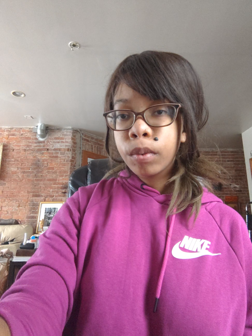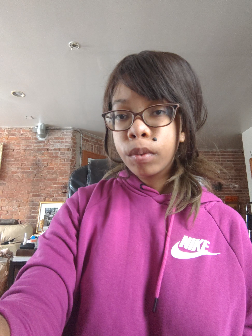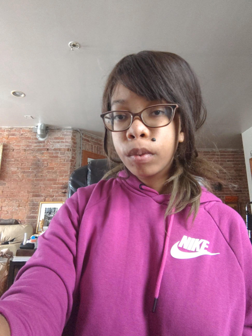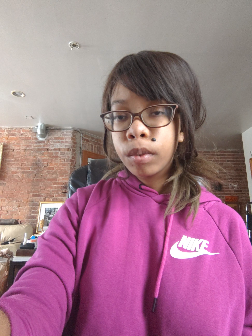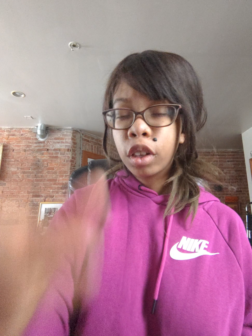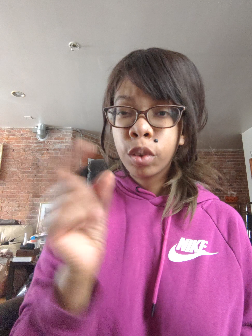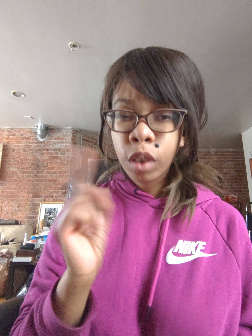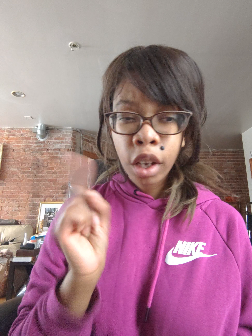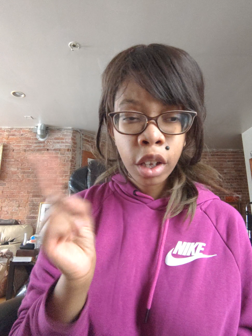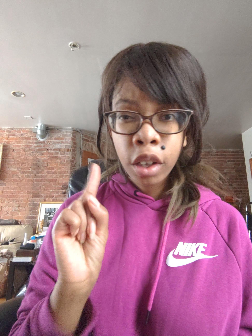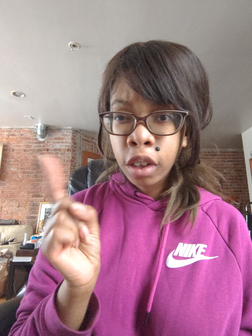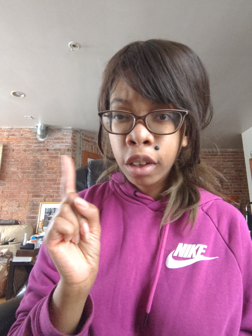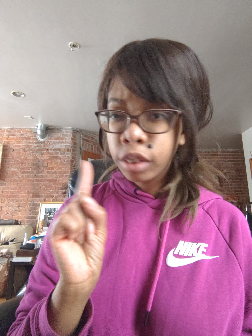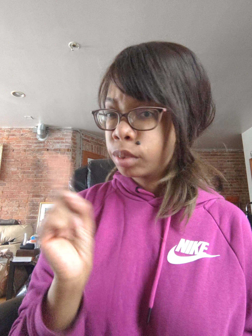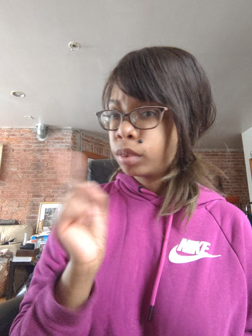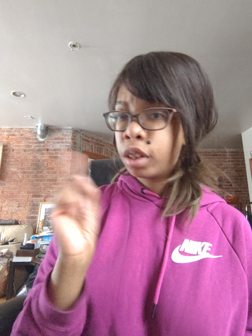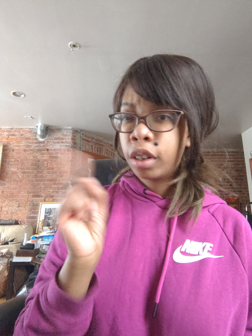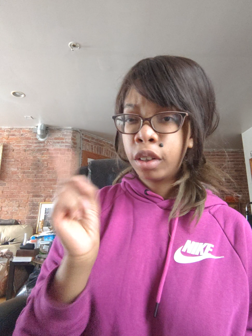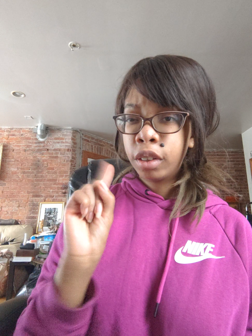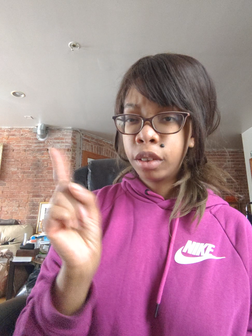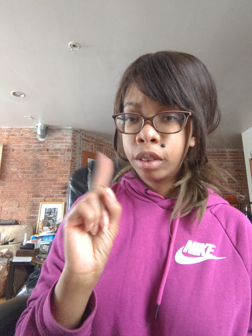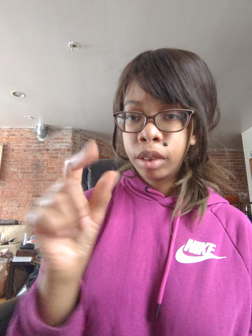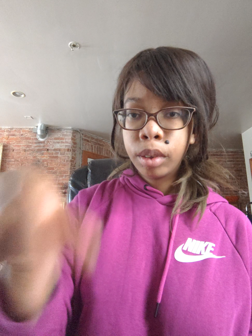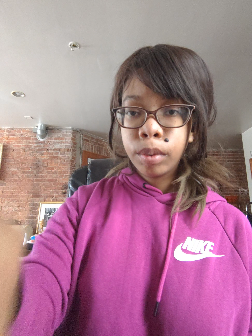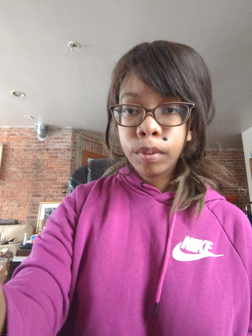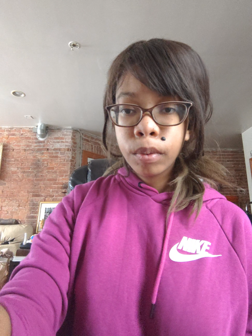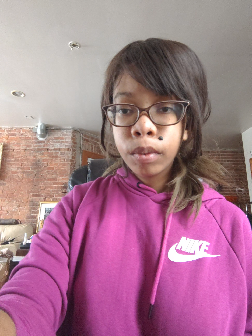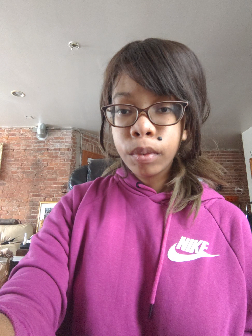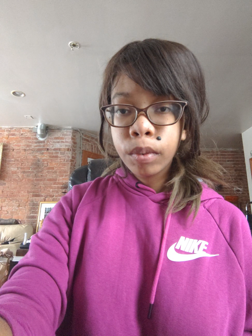where